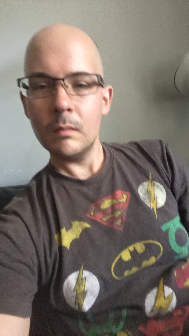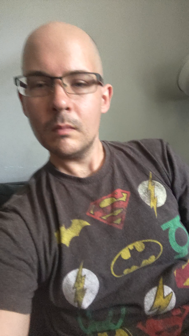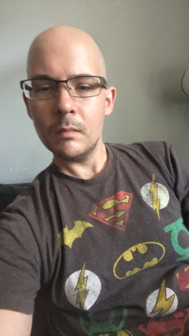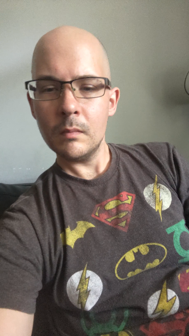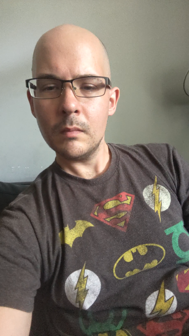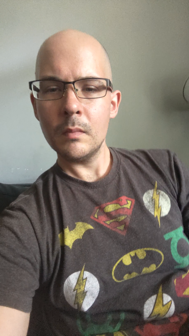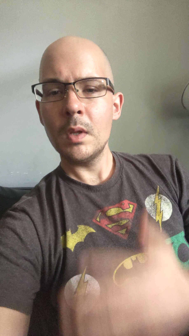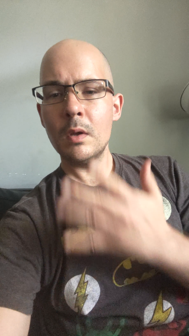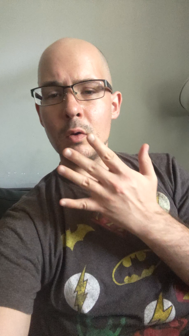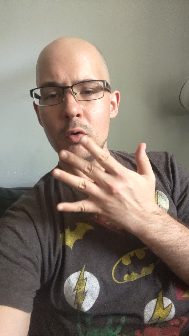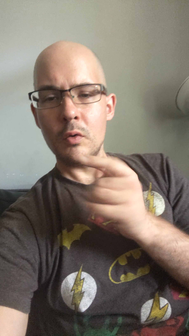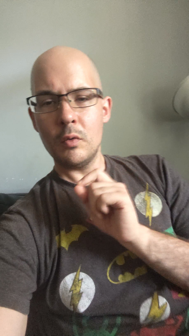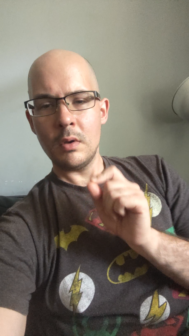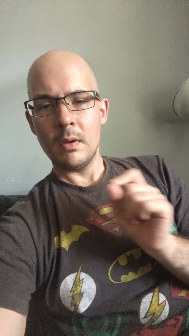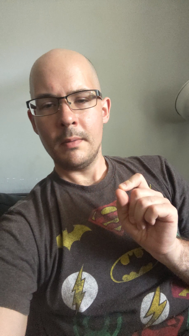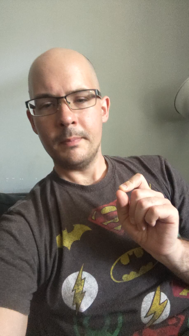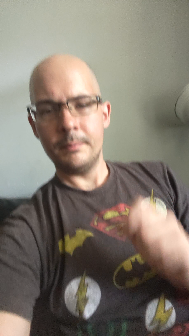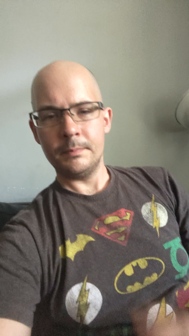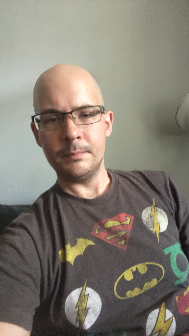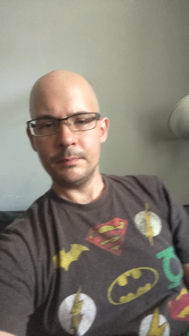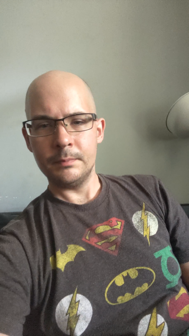crayon